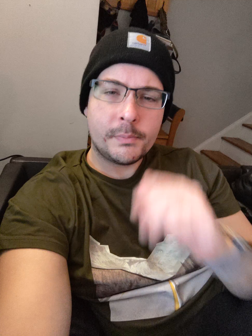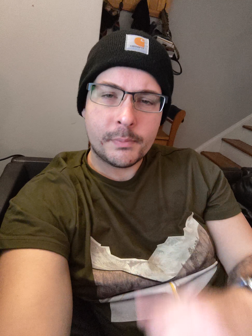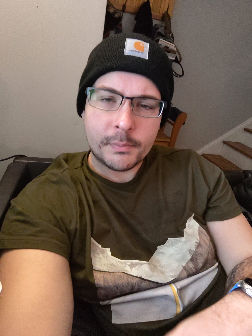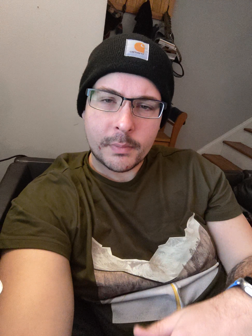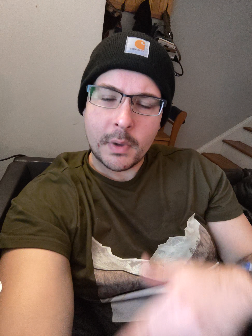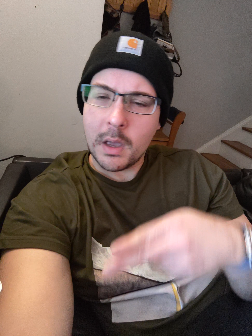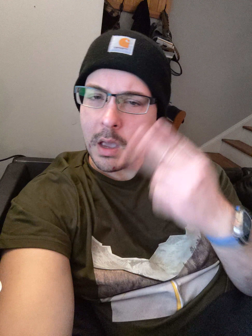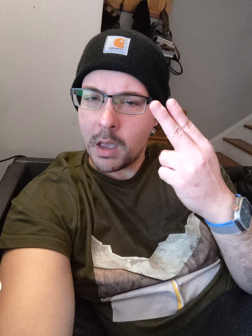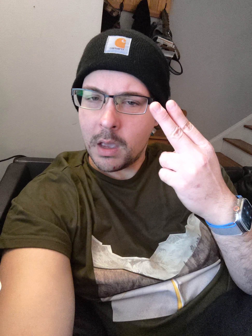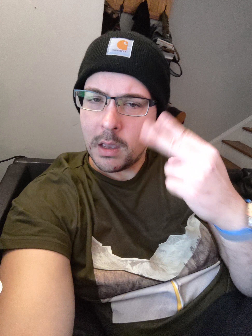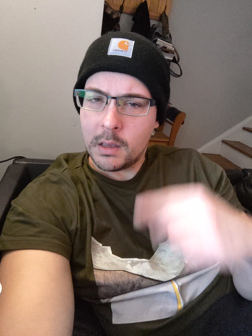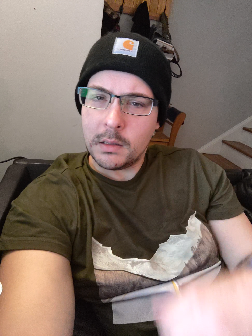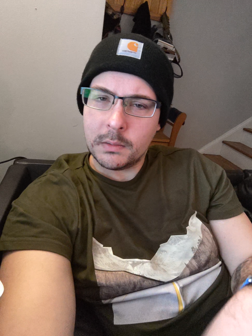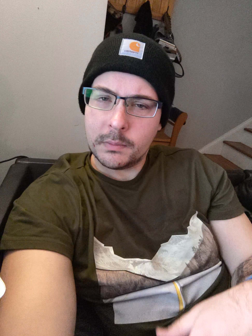high